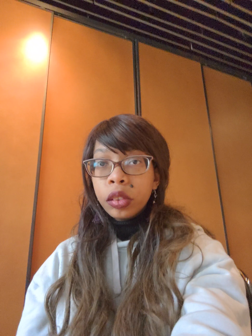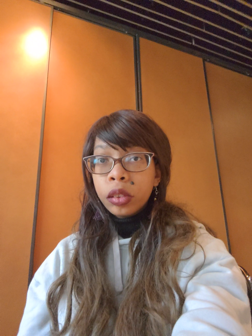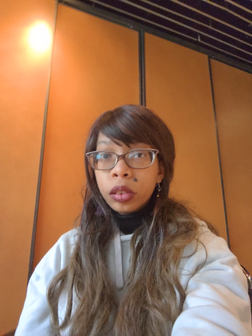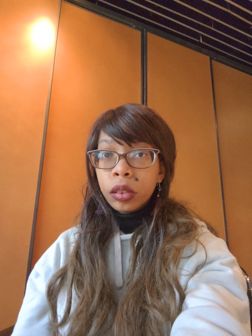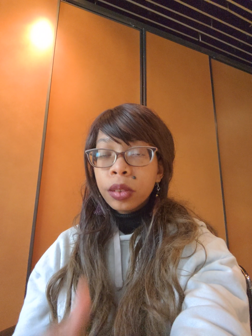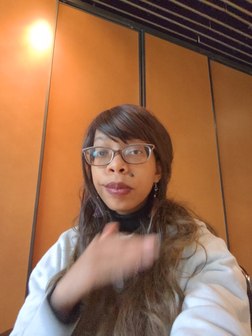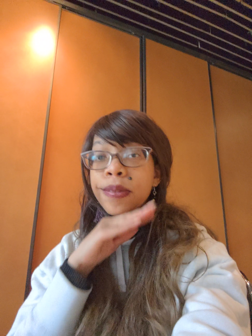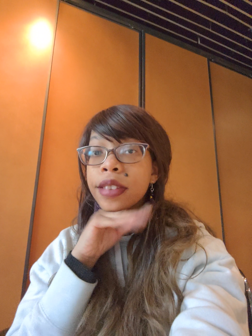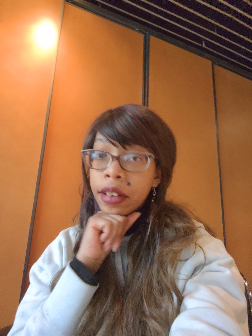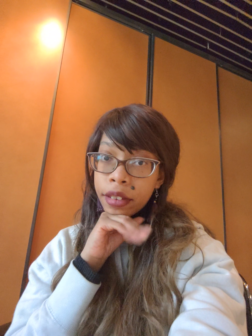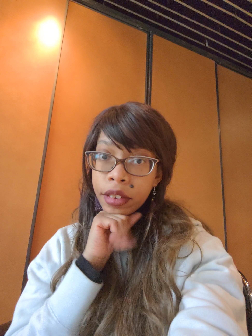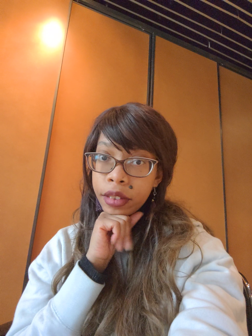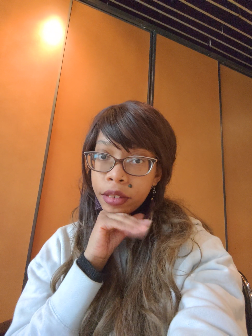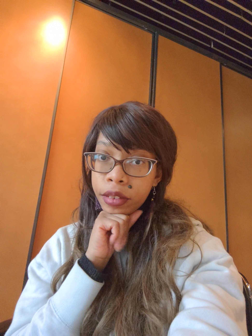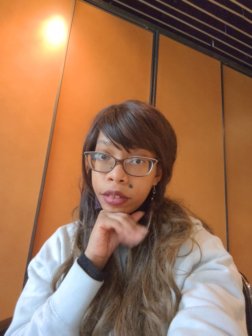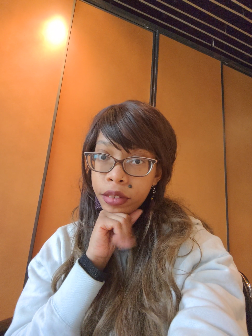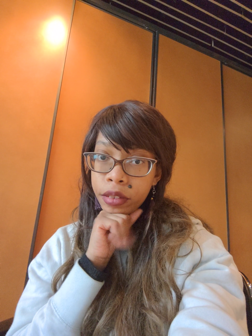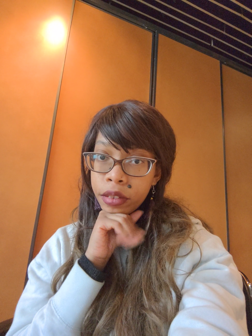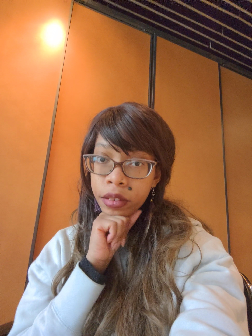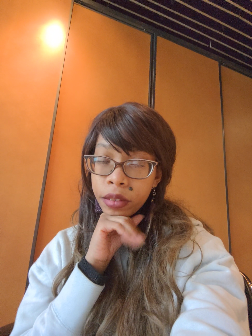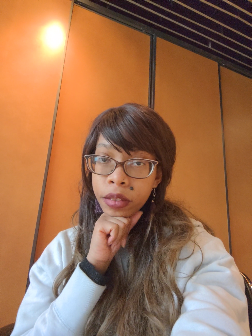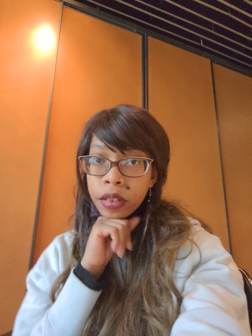pig